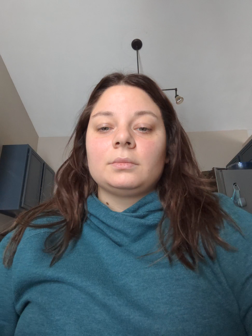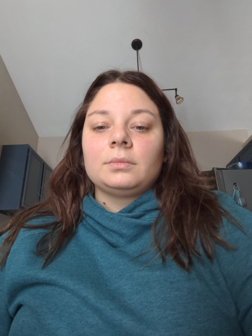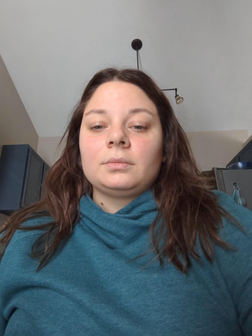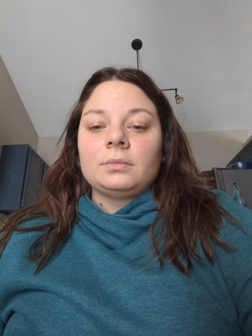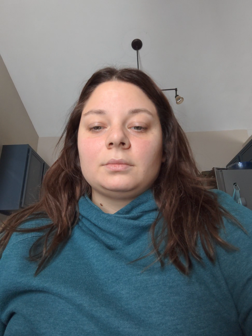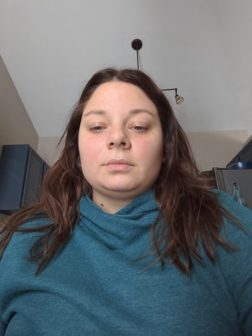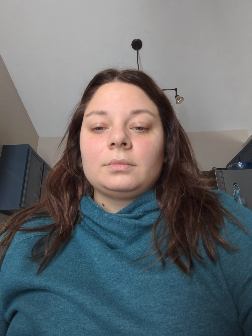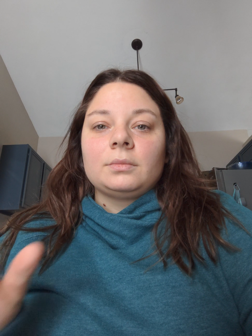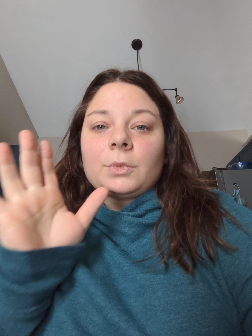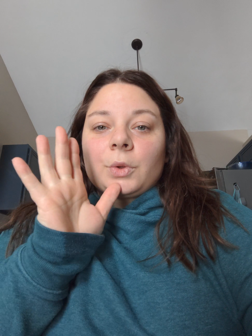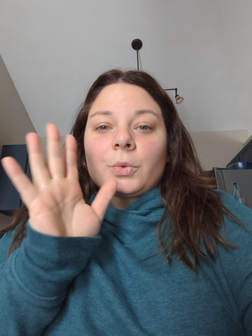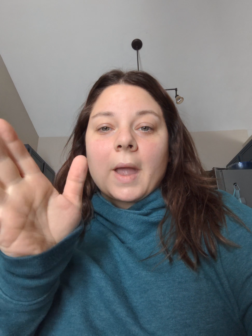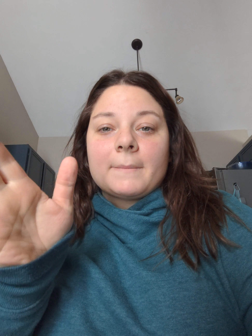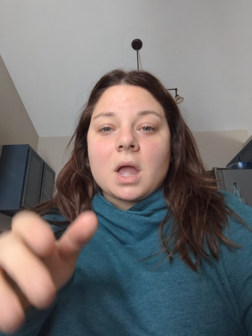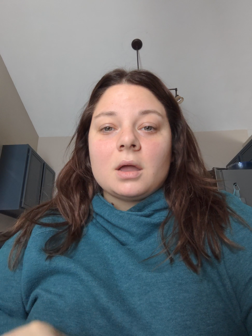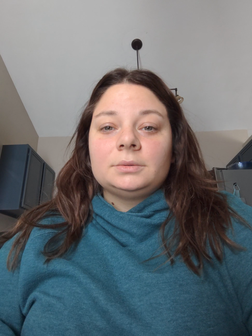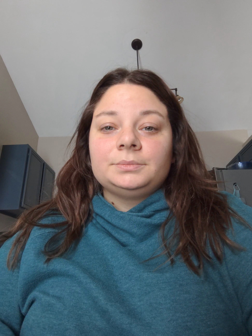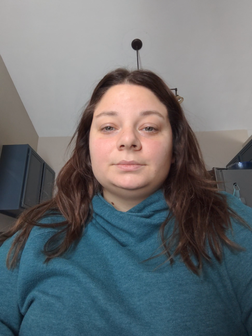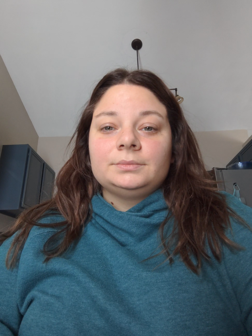grandma